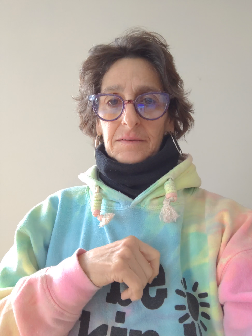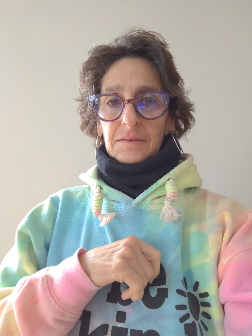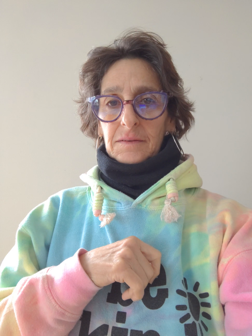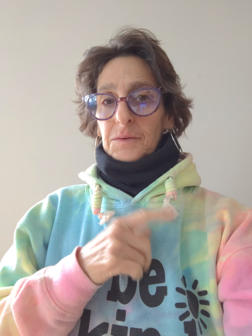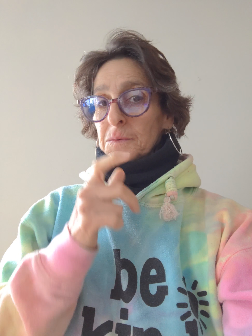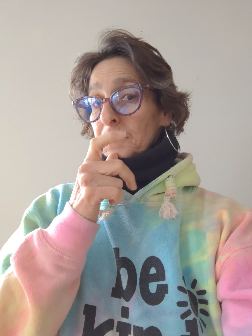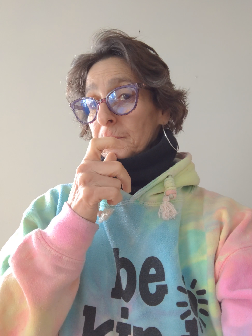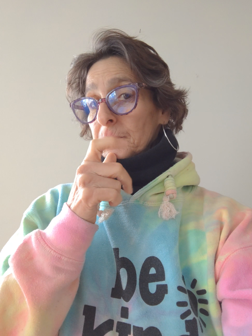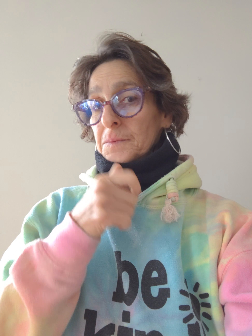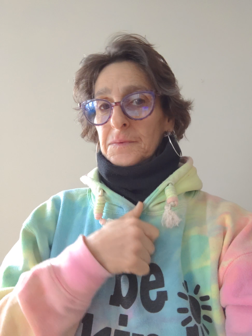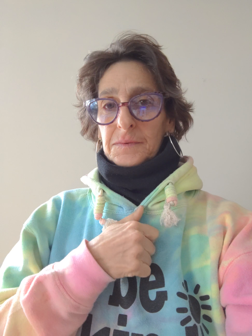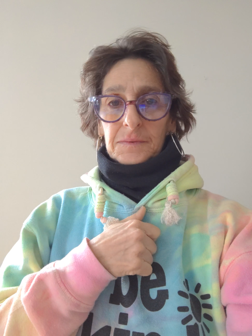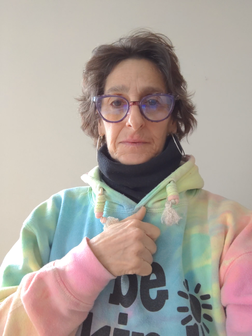who